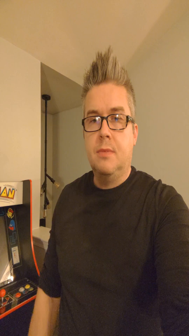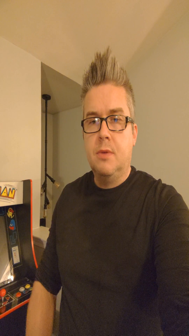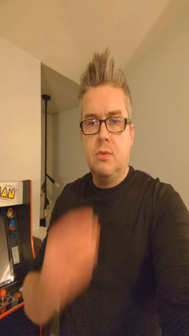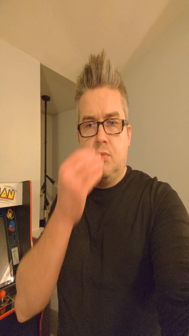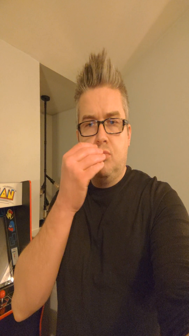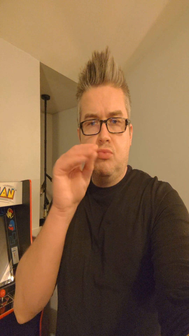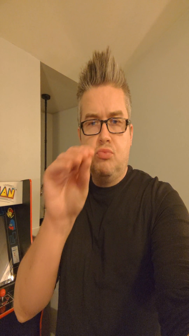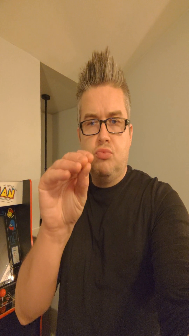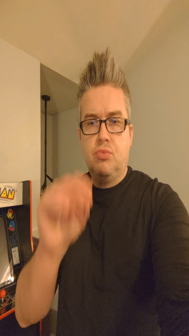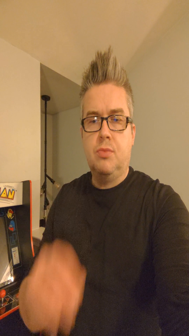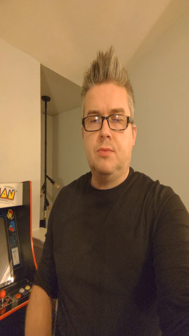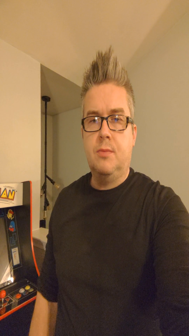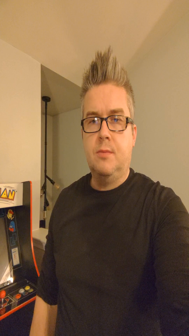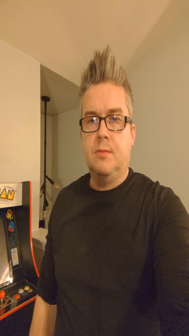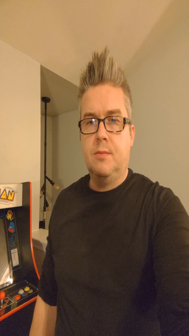kiss